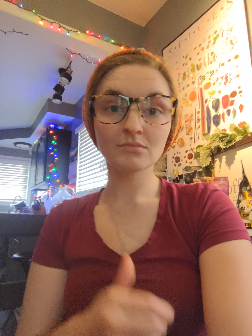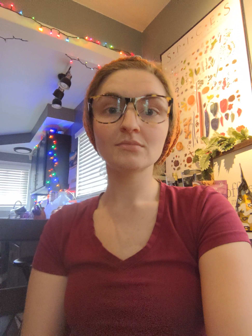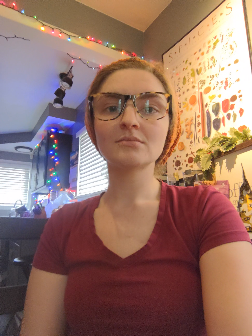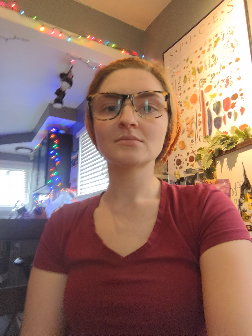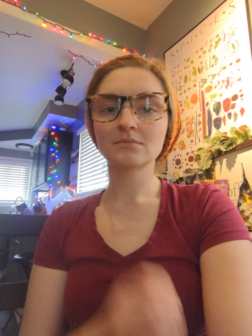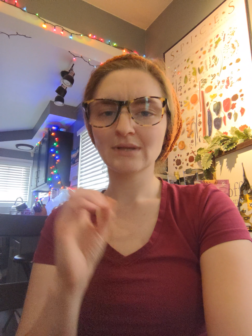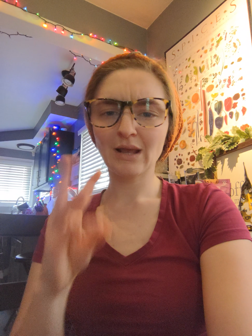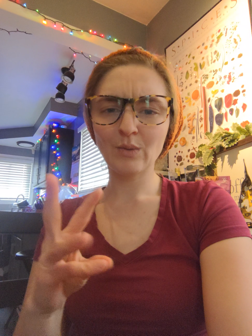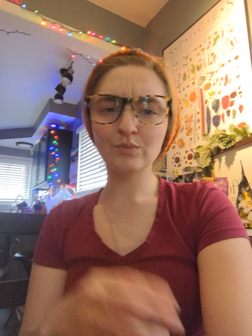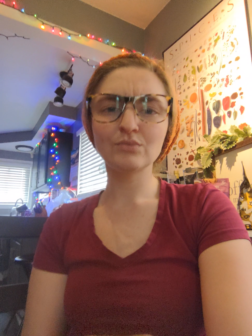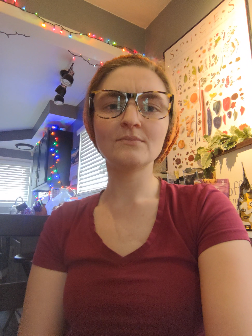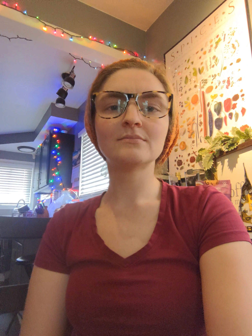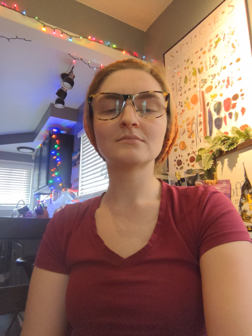owie